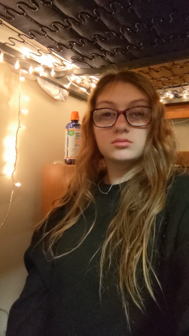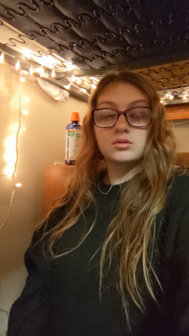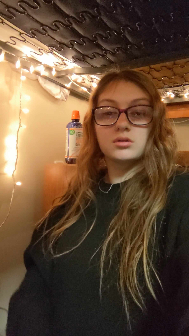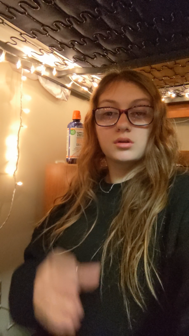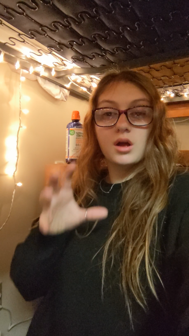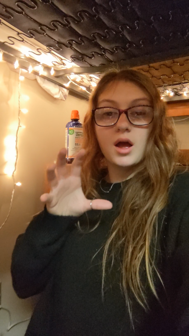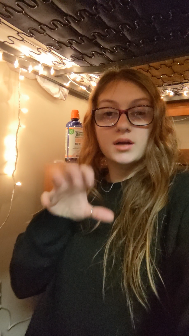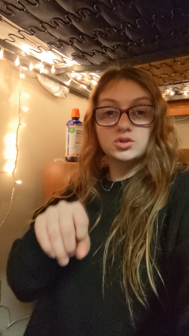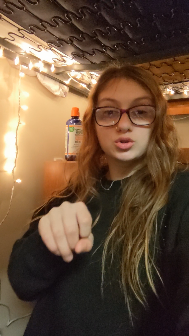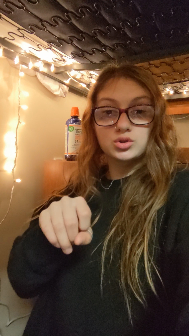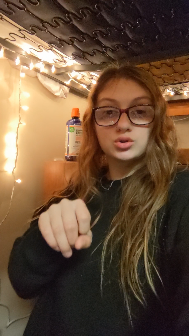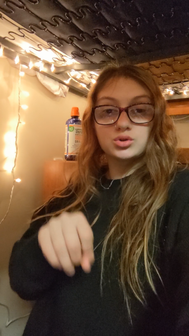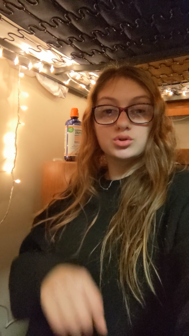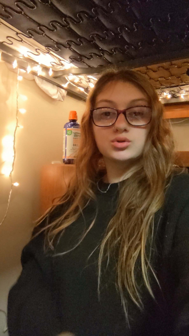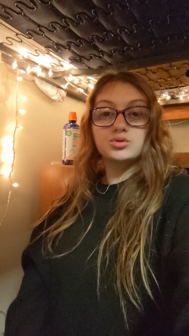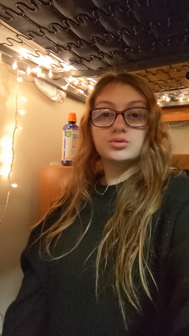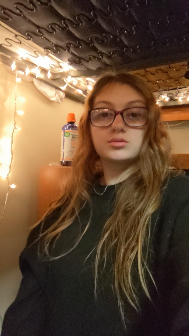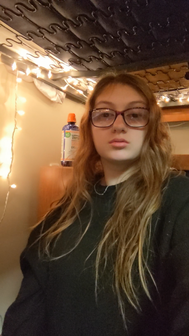catch